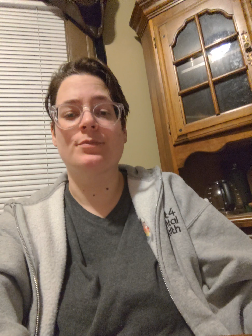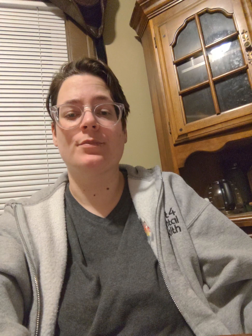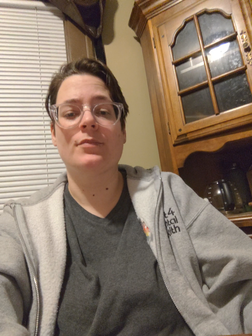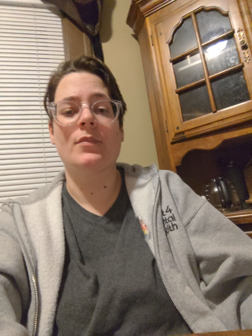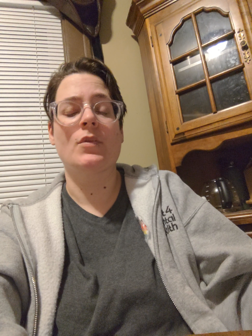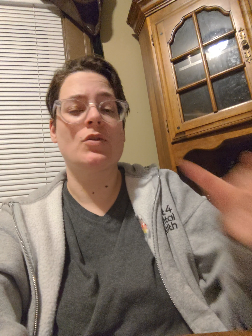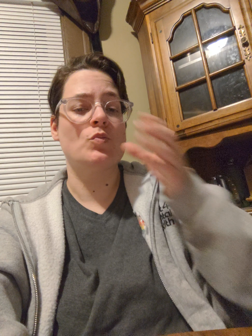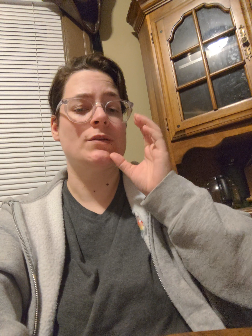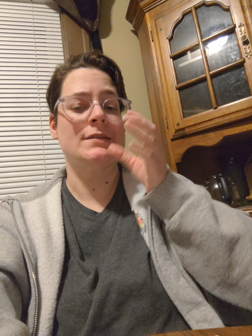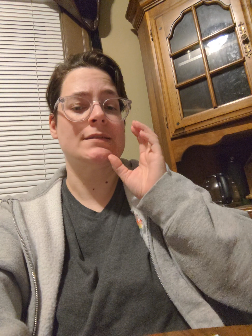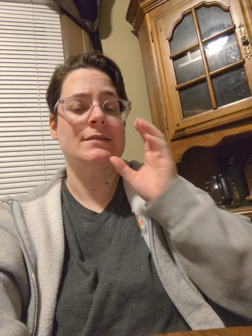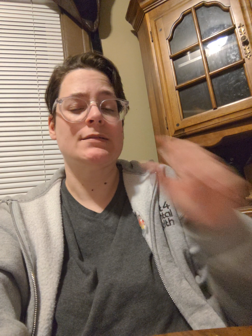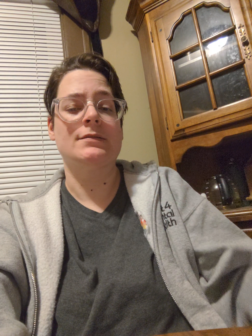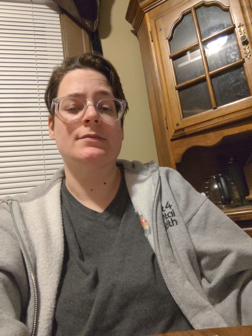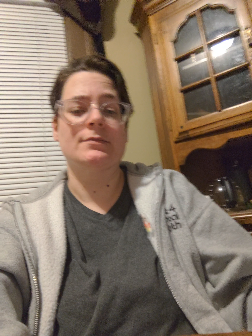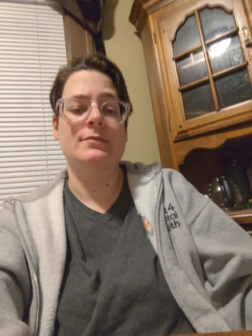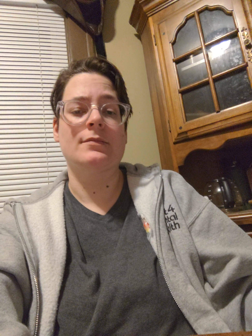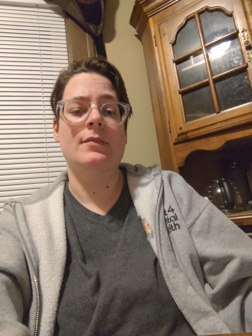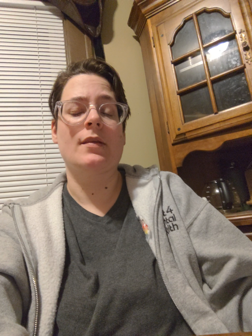drink